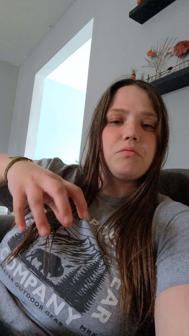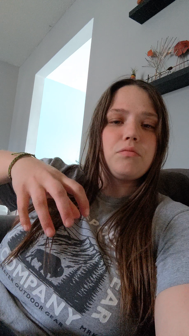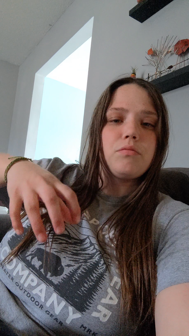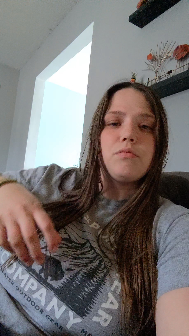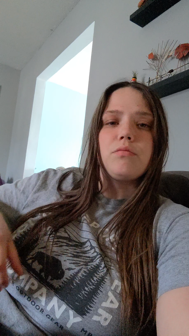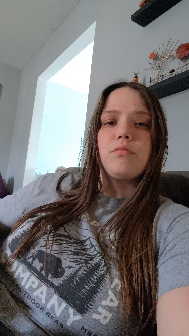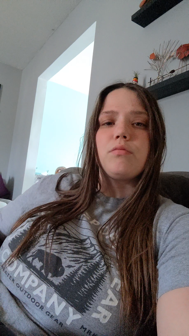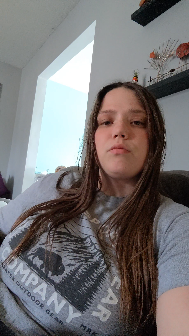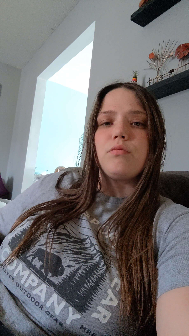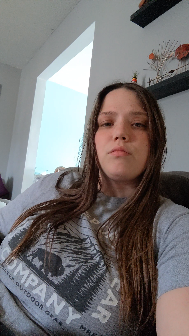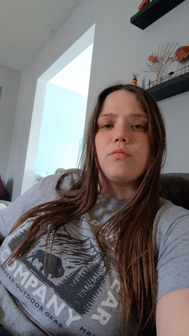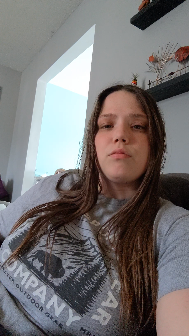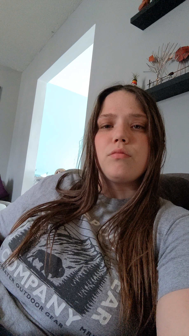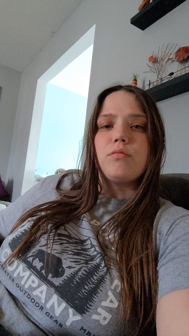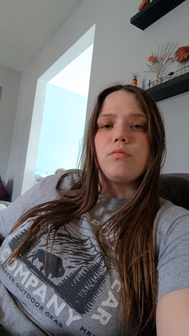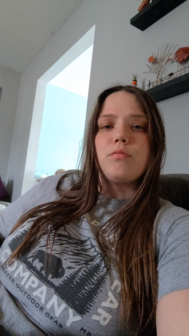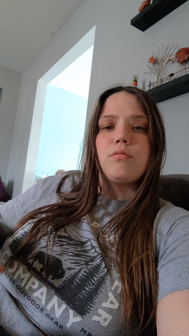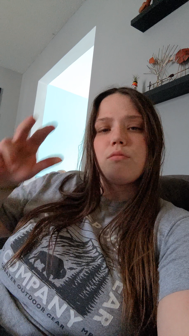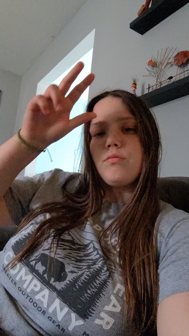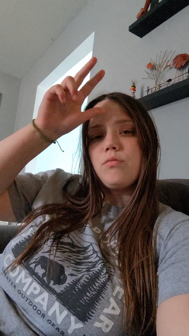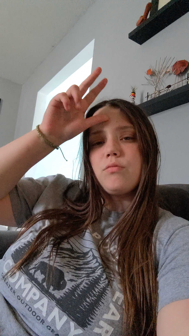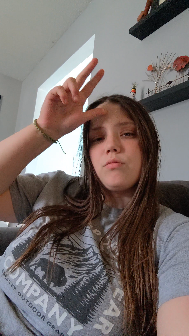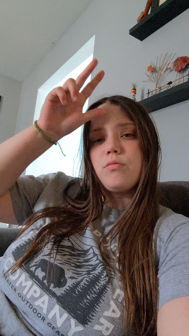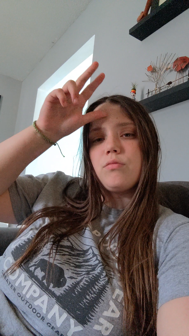rooster